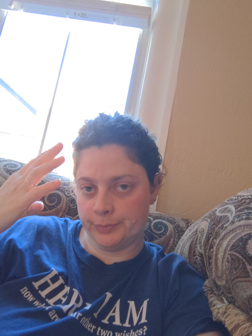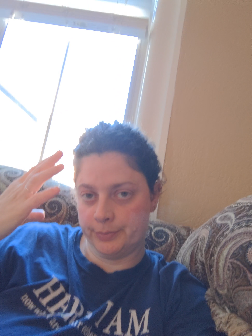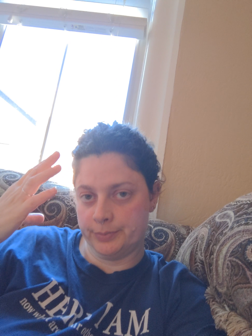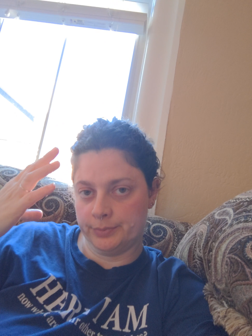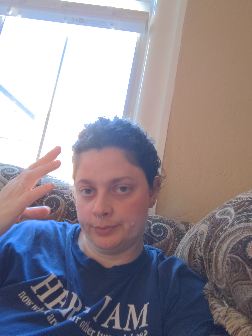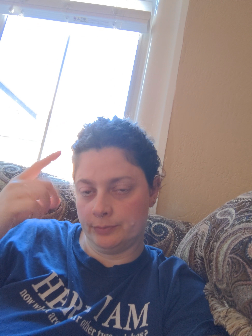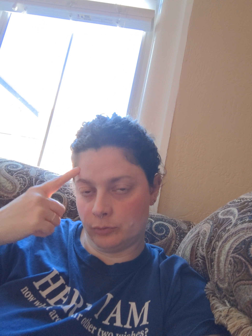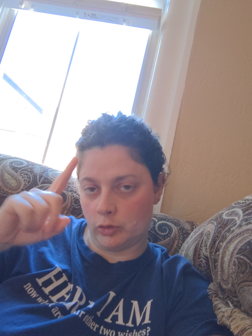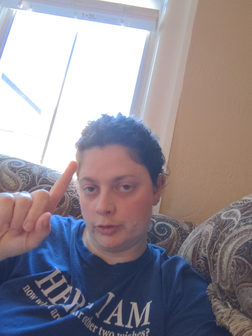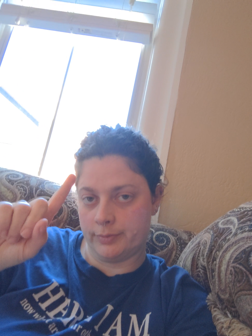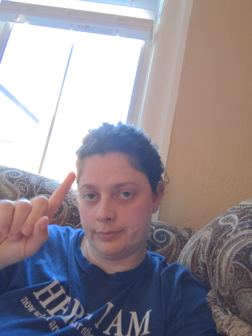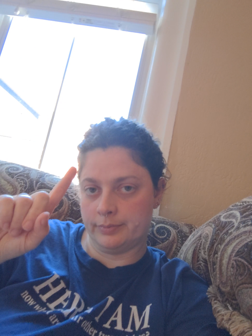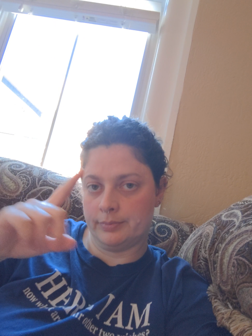for